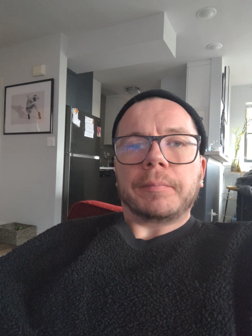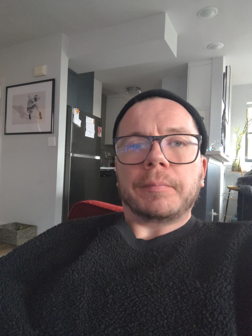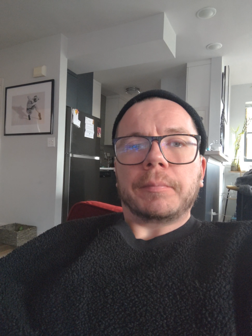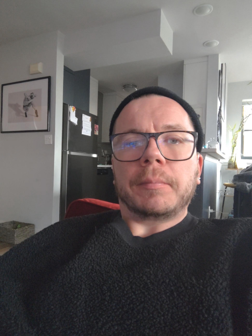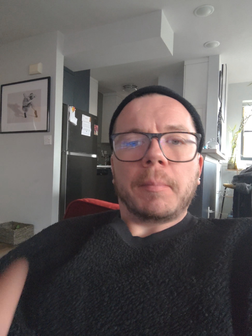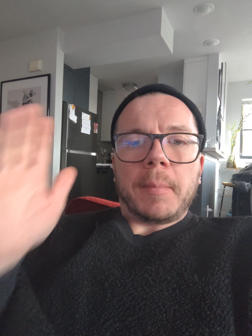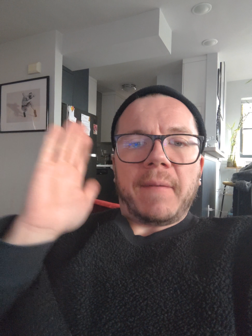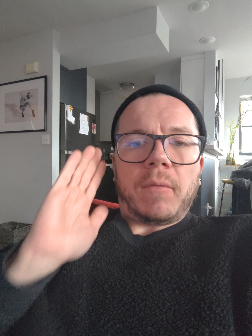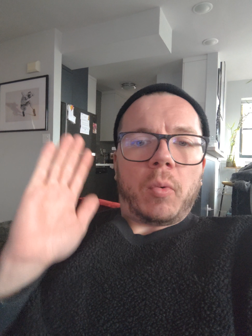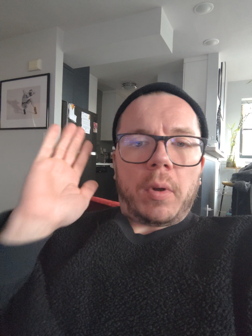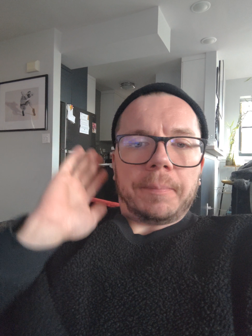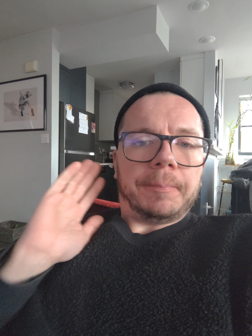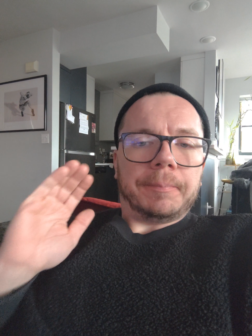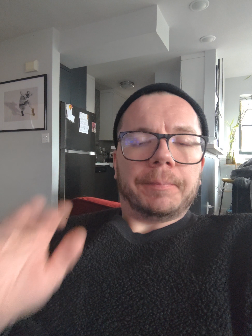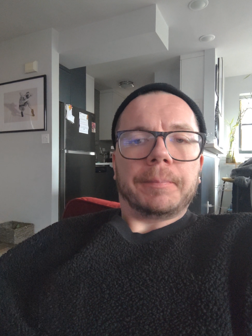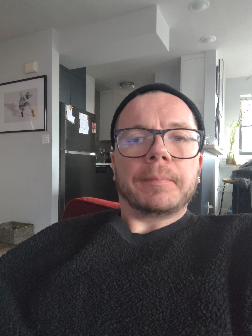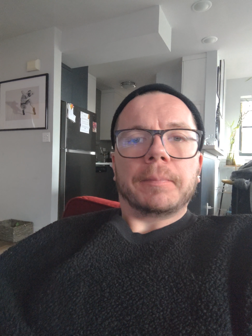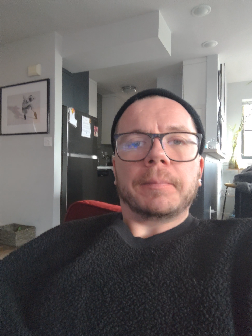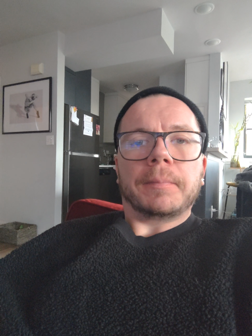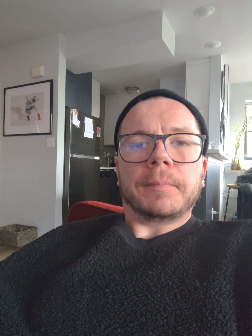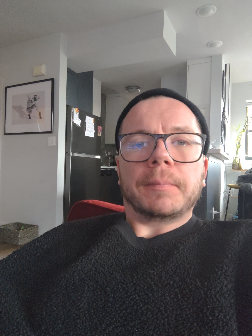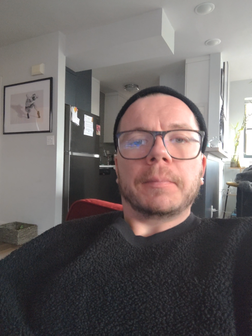before